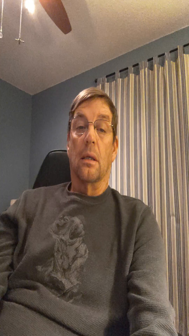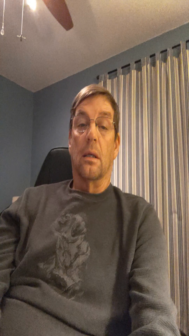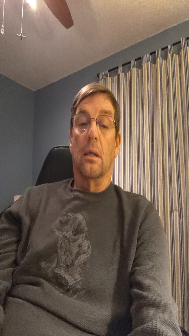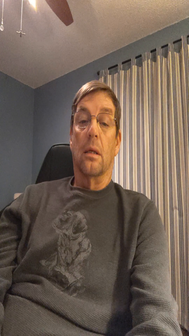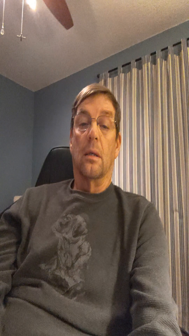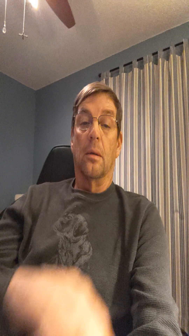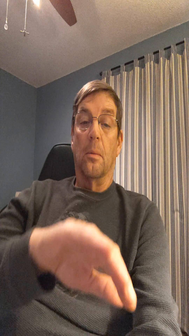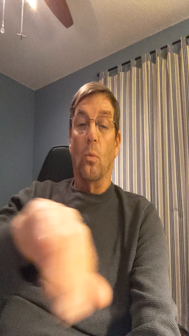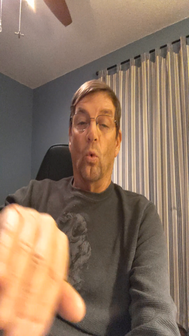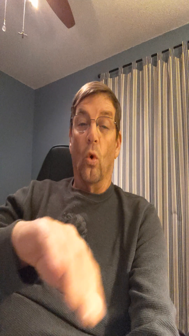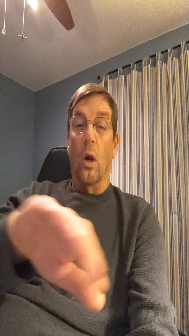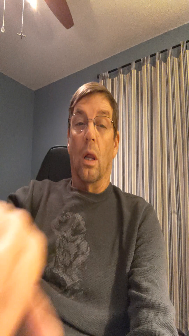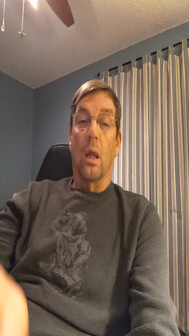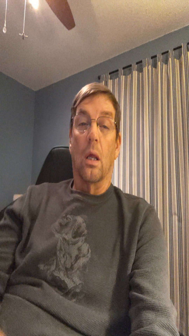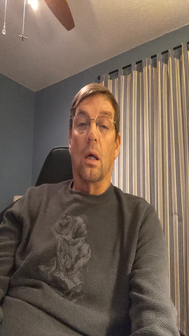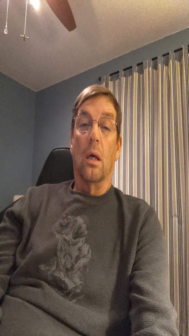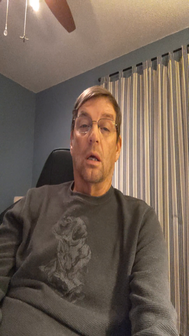pool